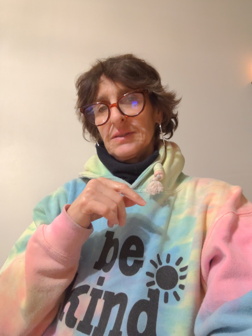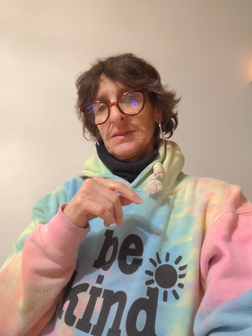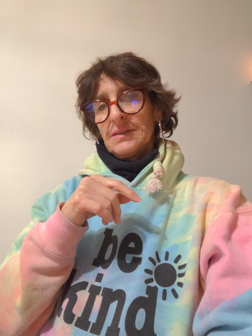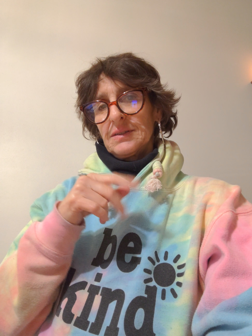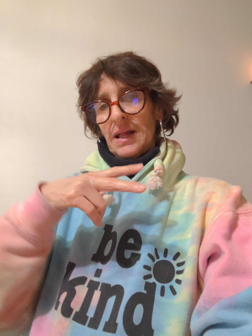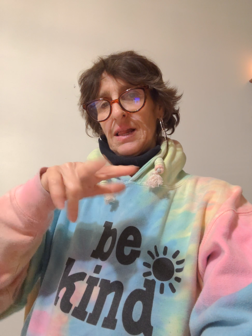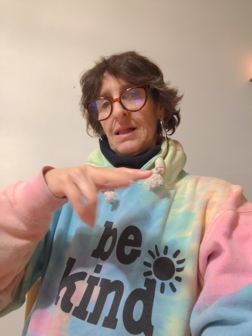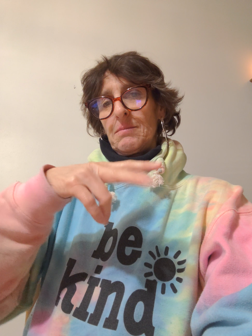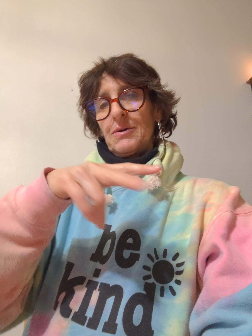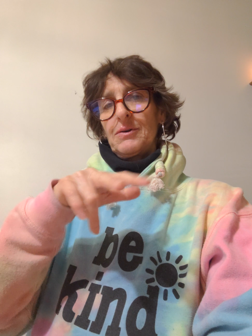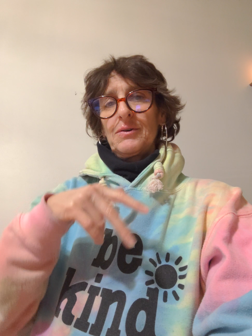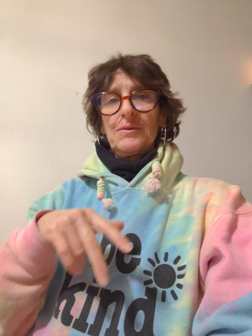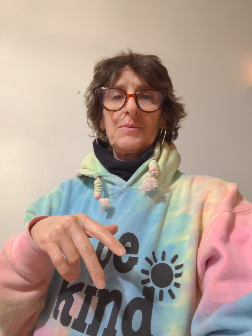helicopter